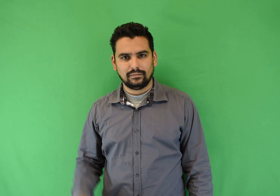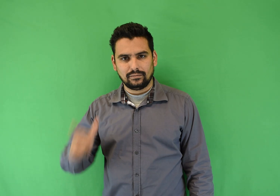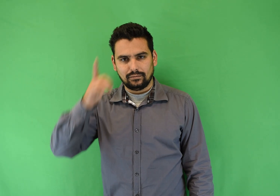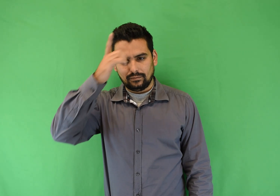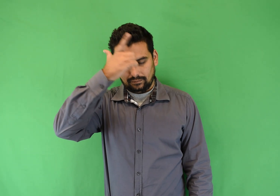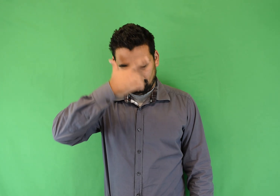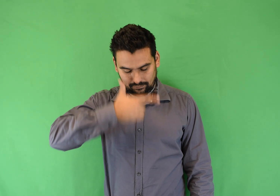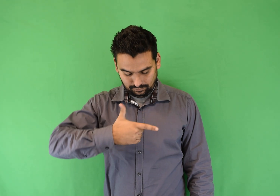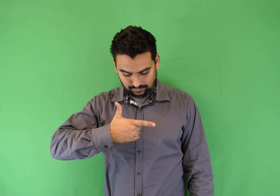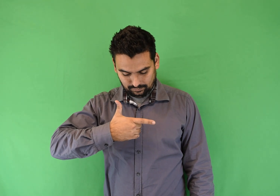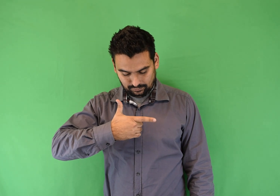noche